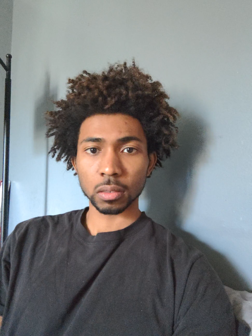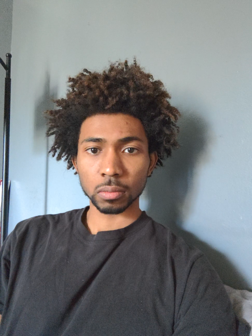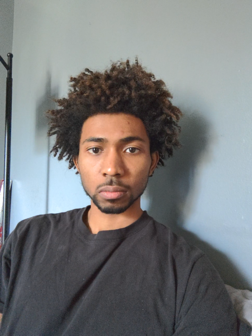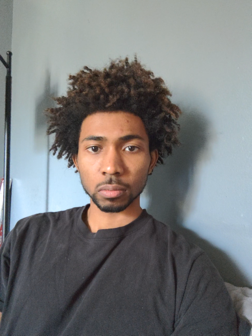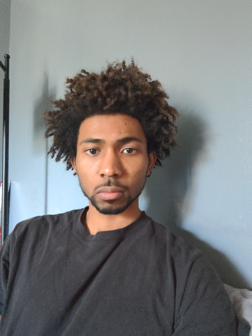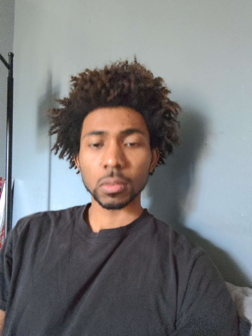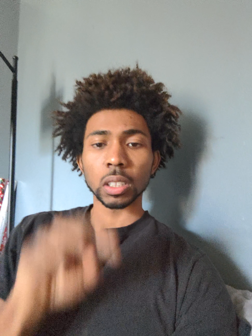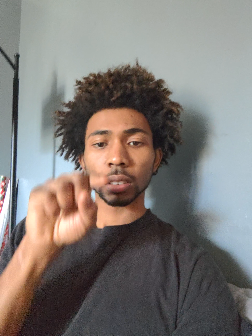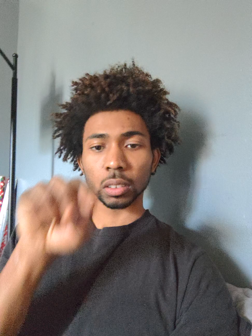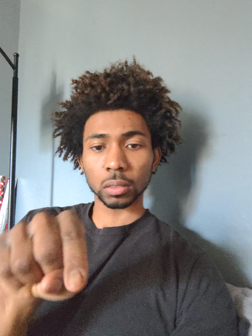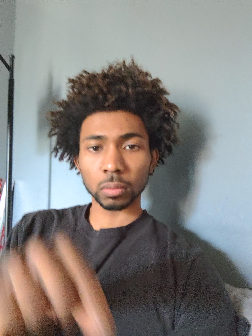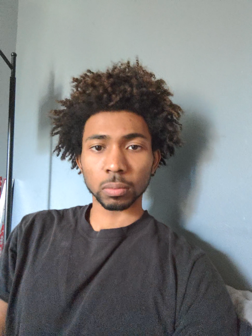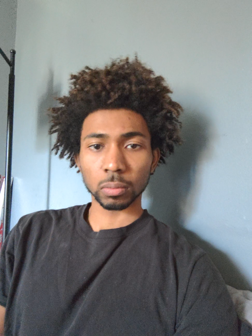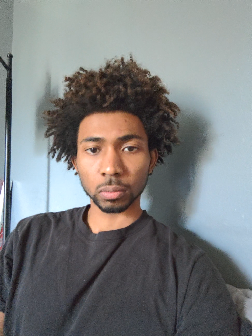there